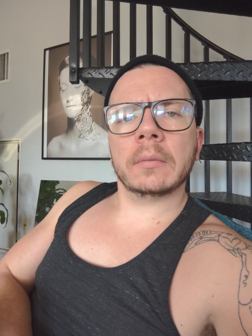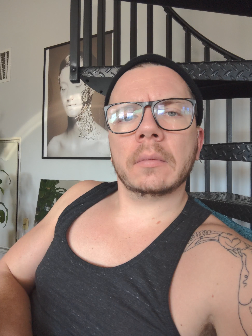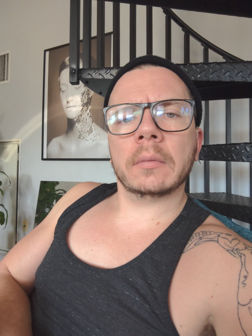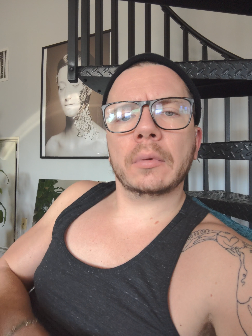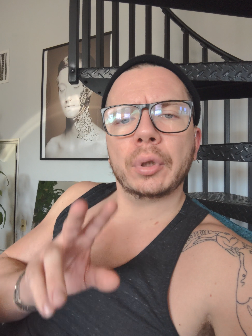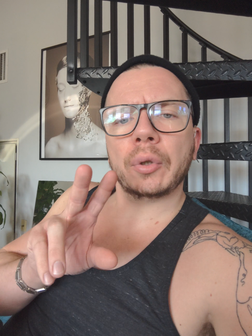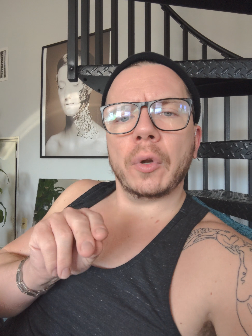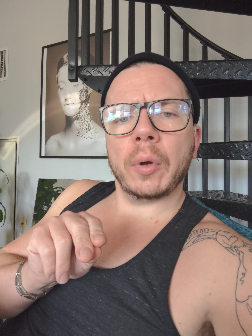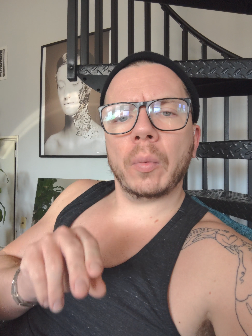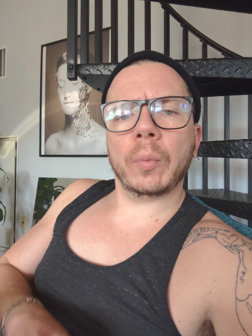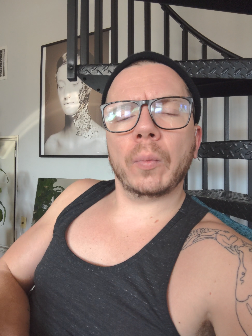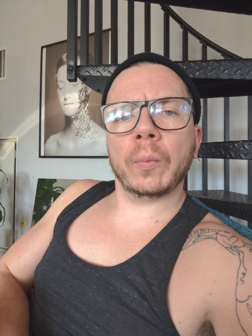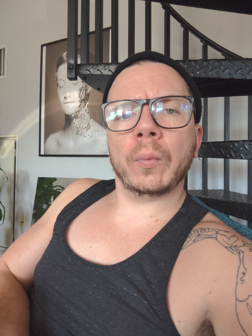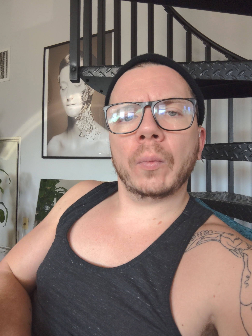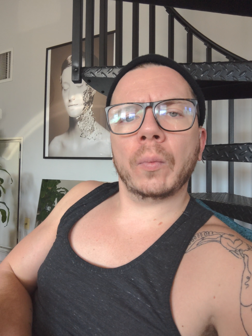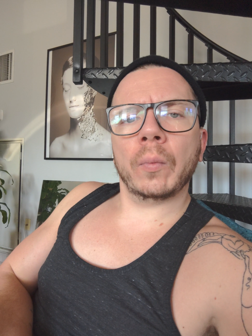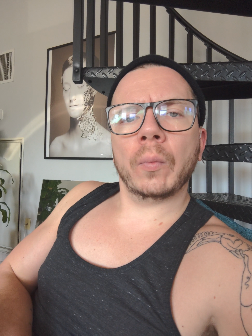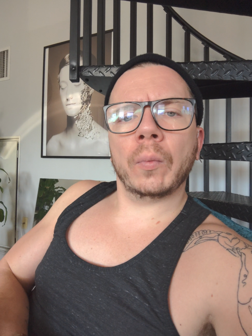no